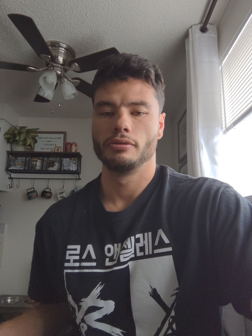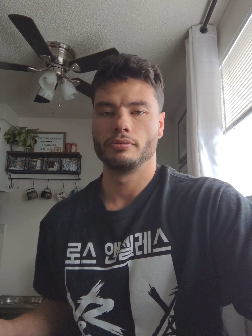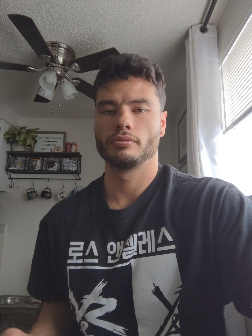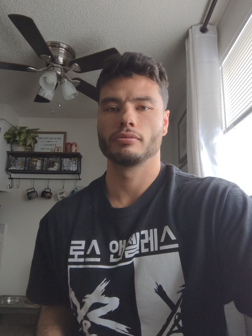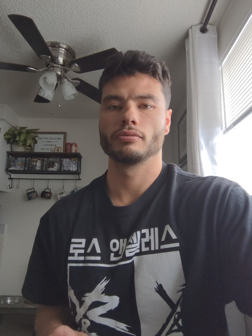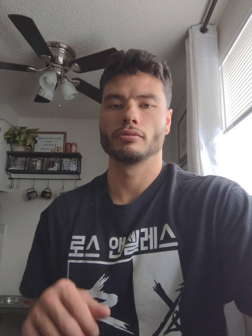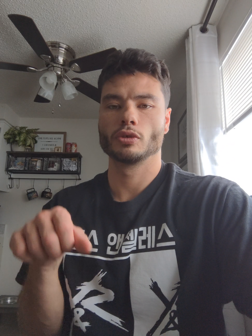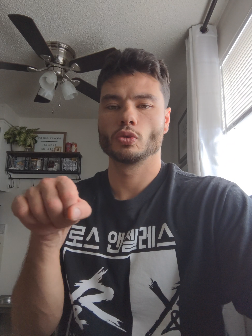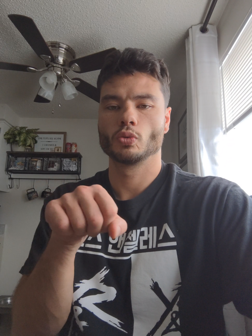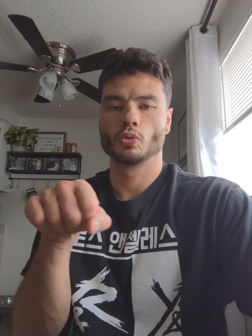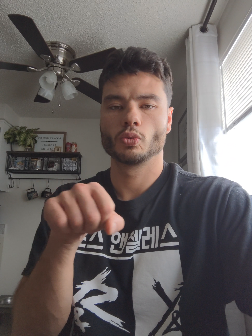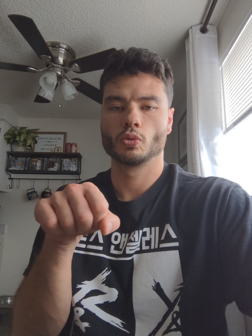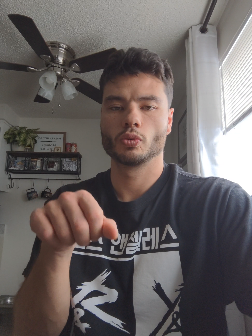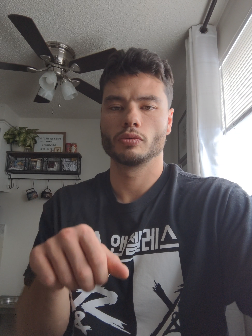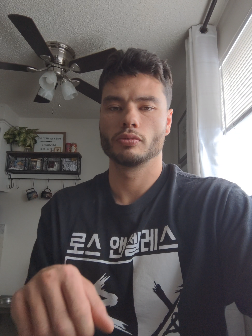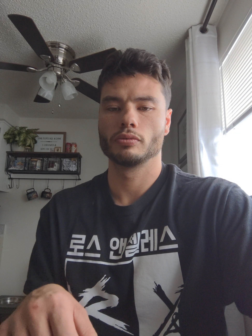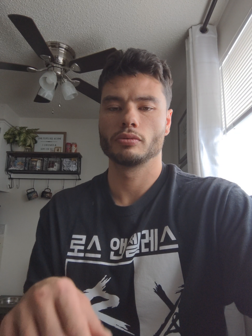shoe